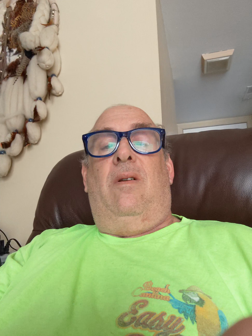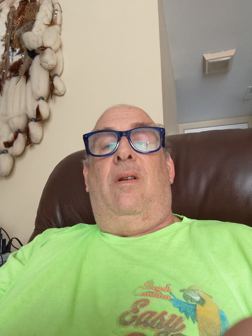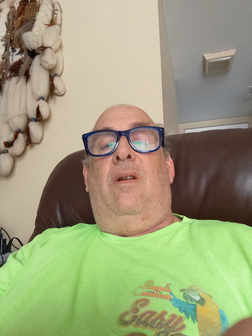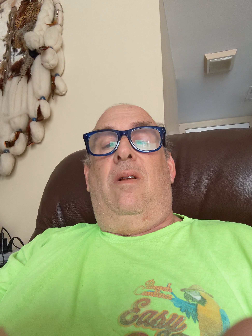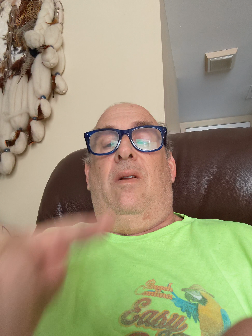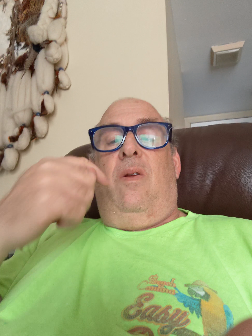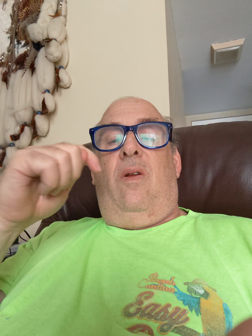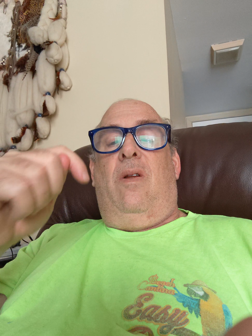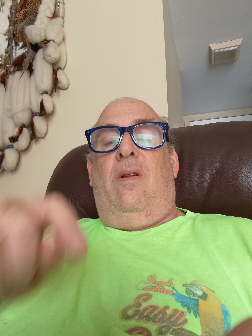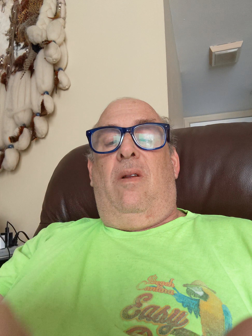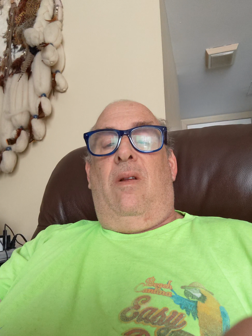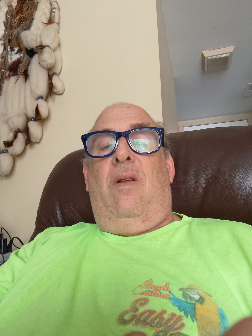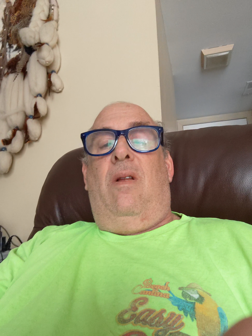toy